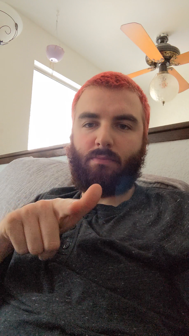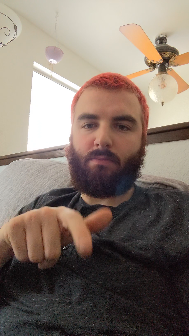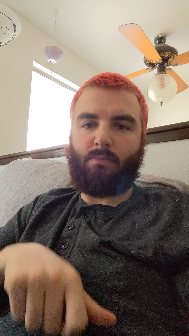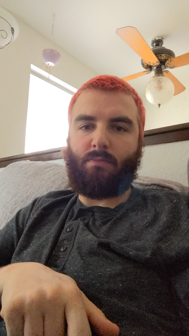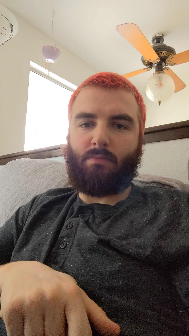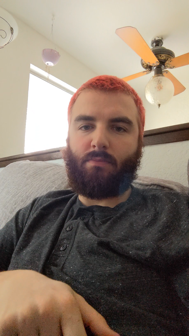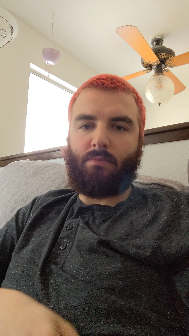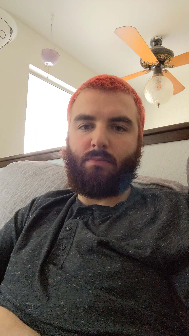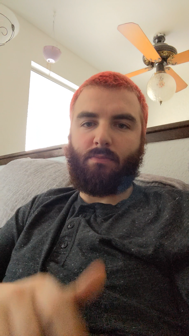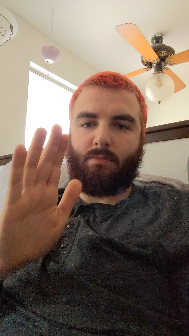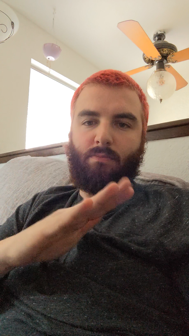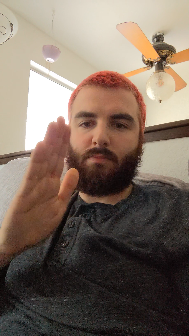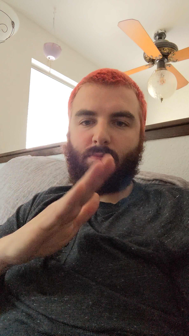clap